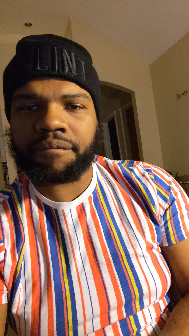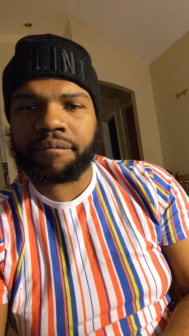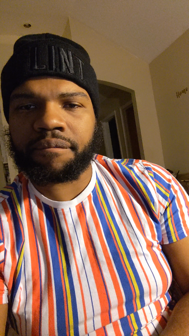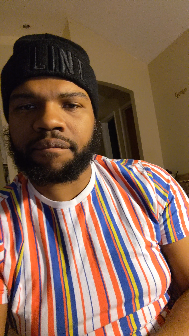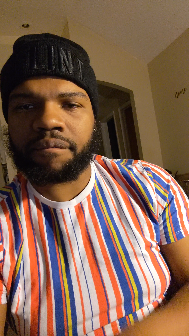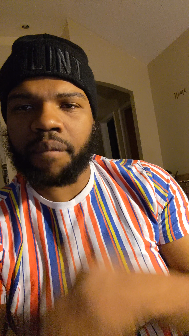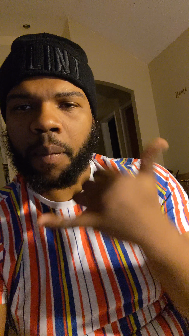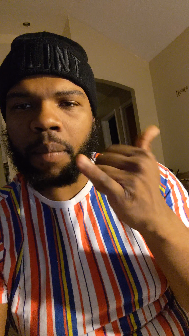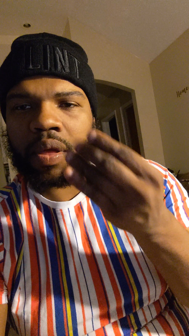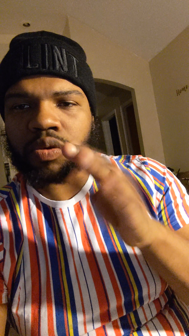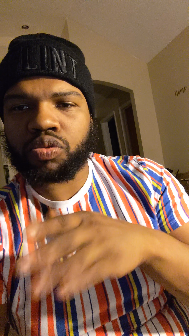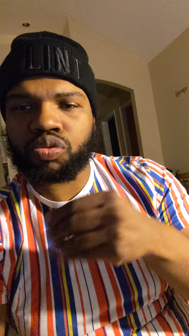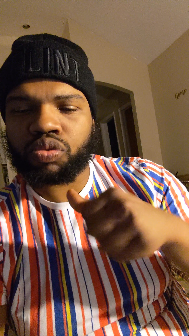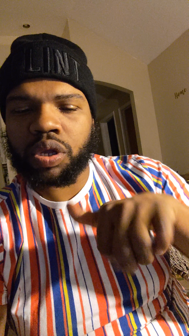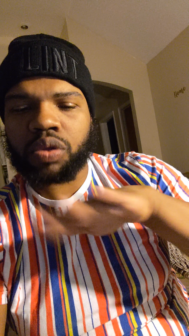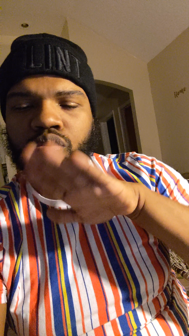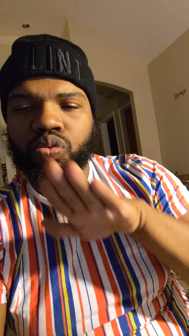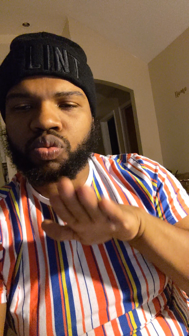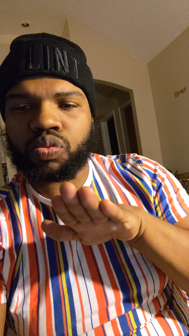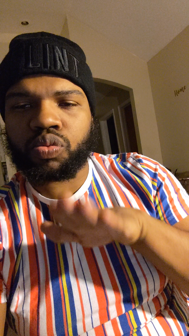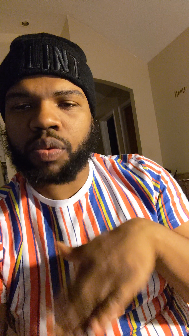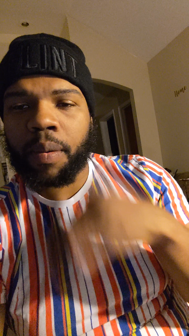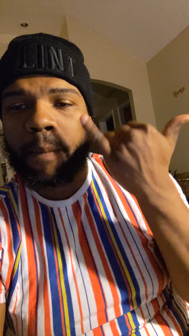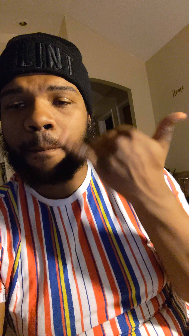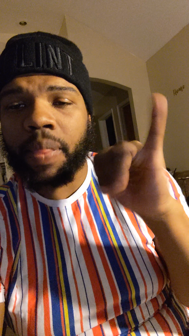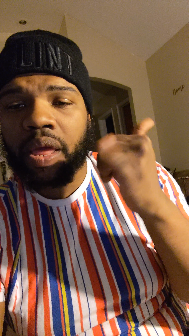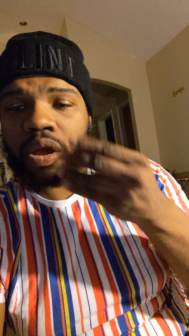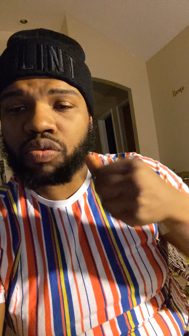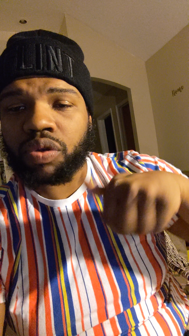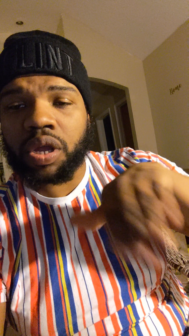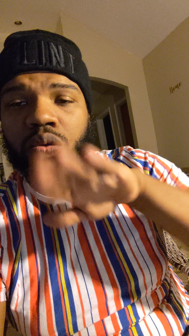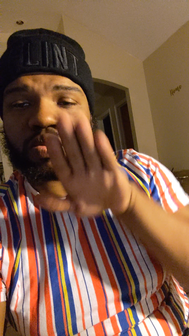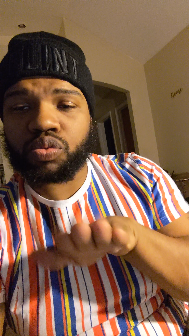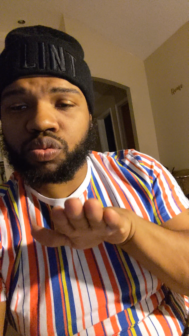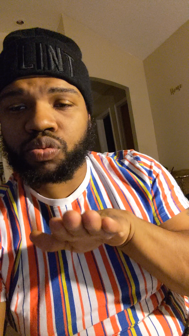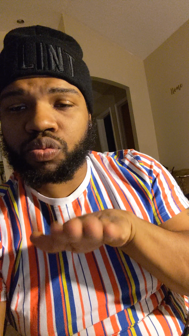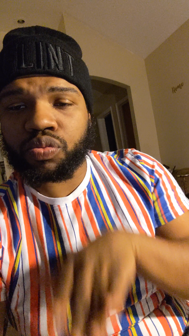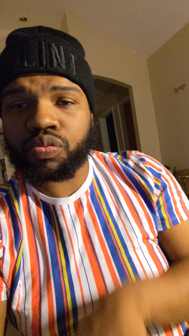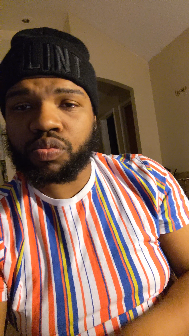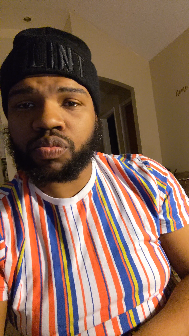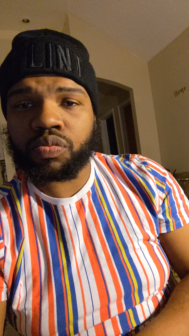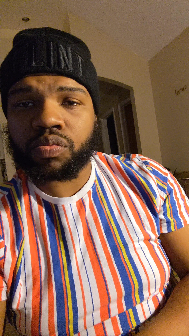playground